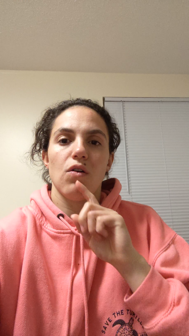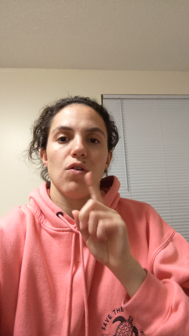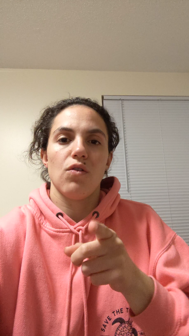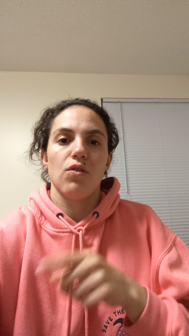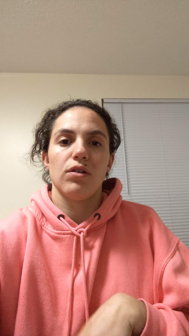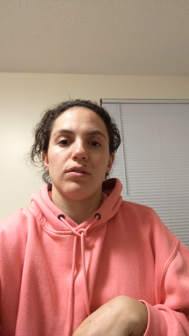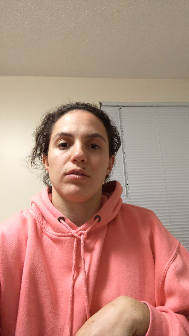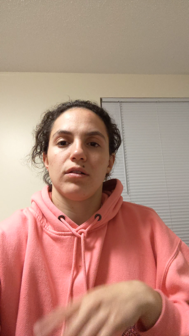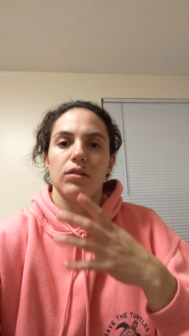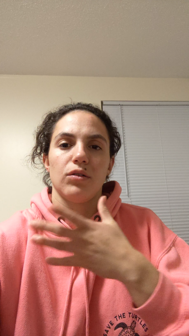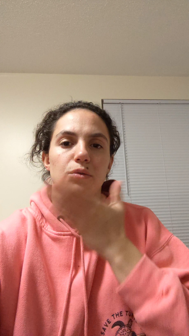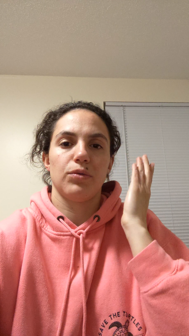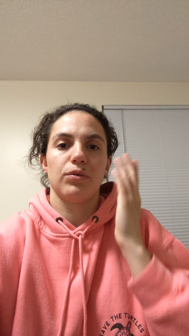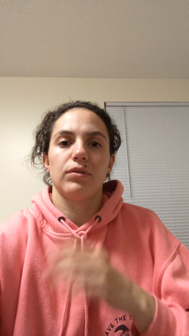all gone